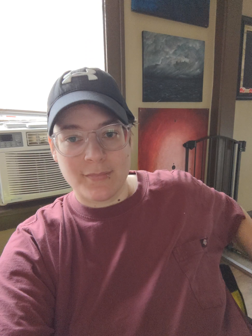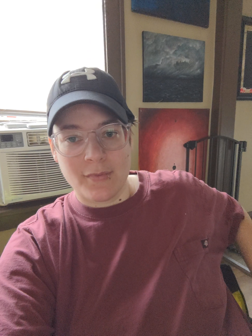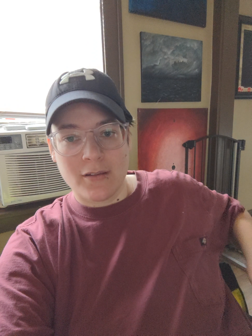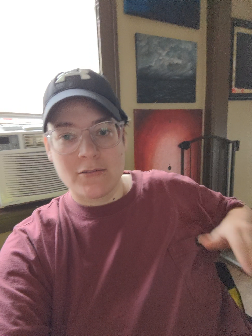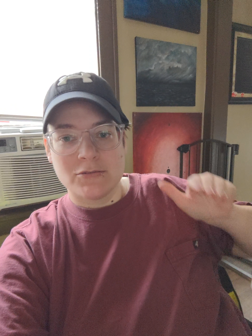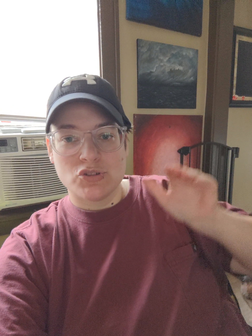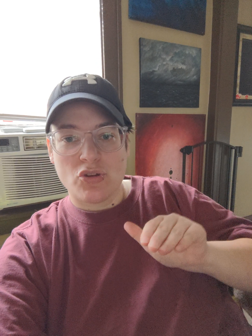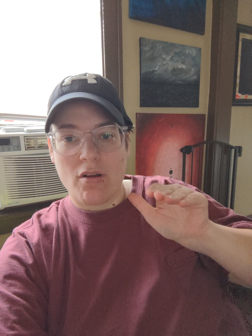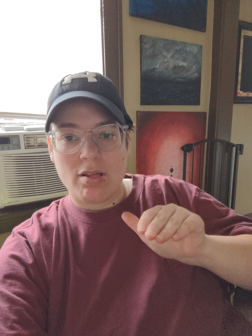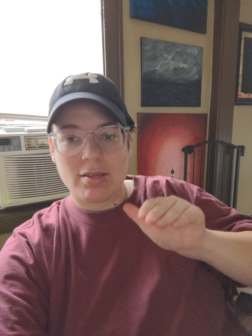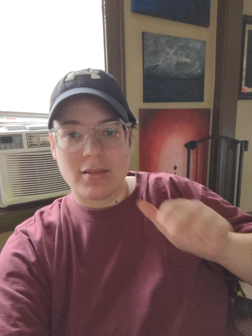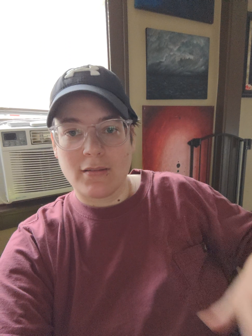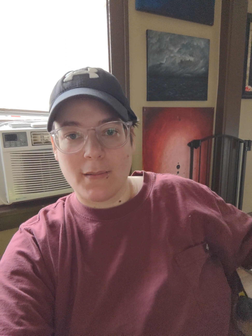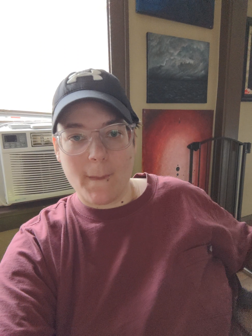child